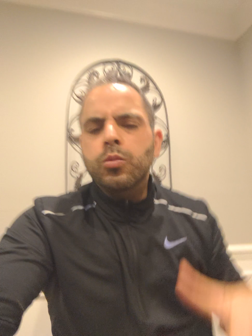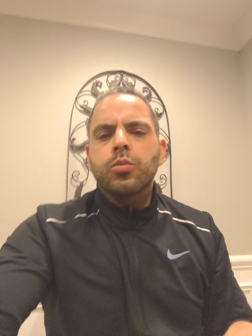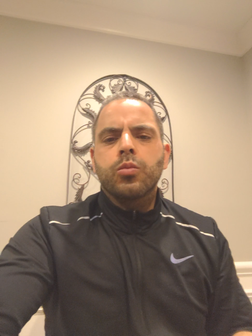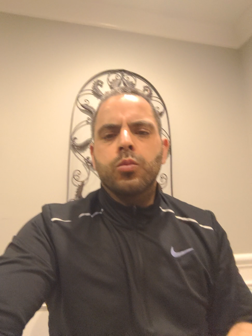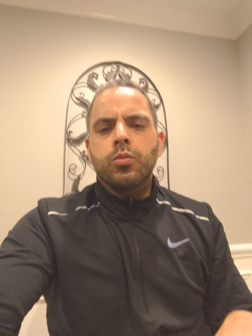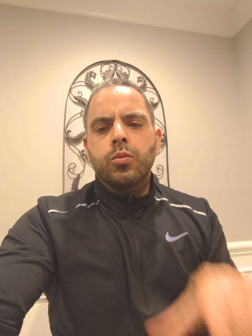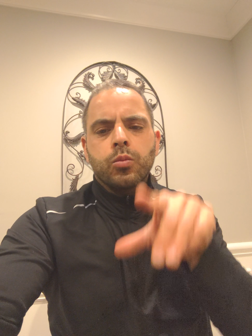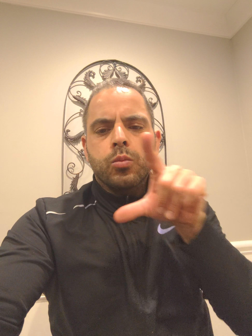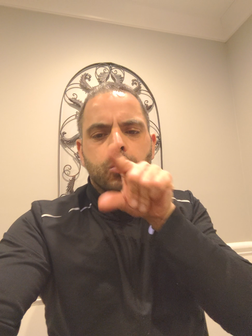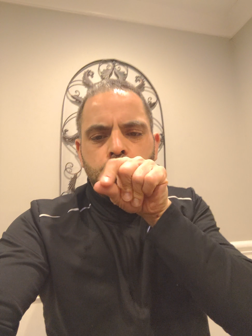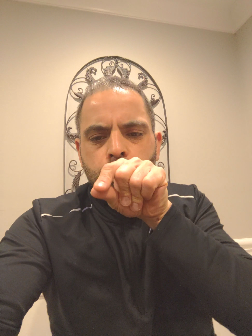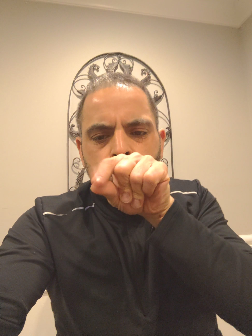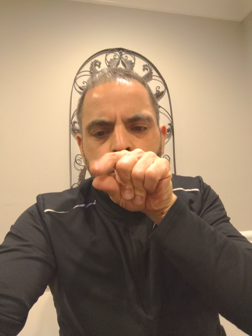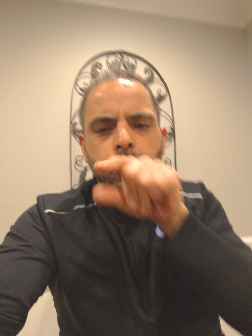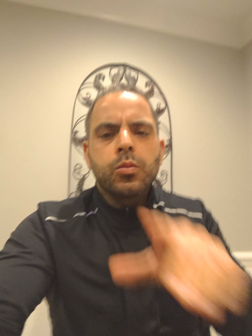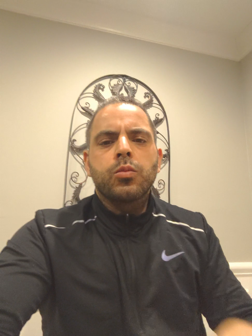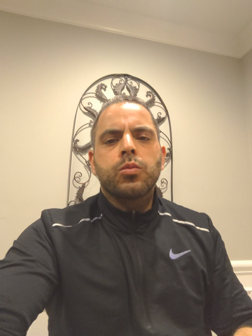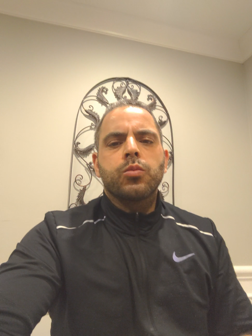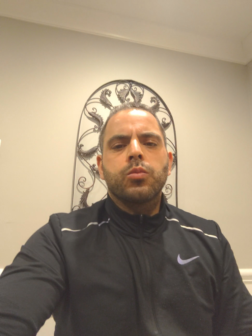bird